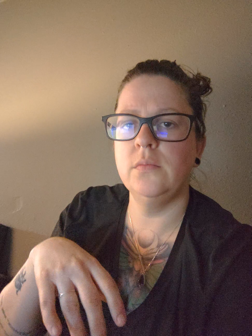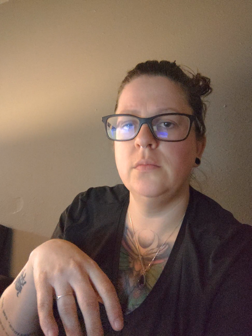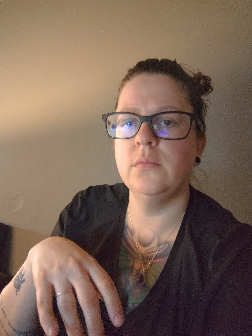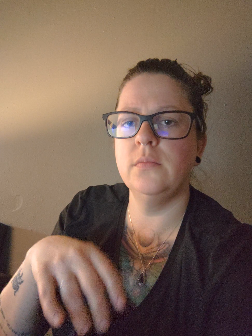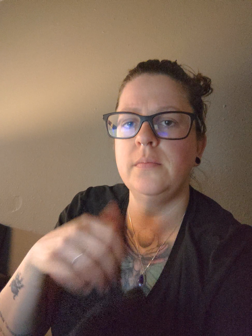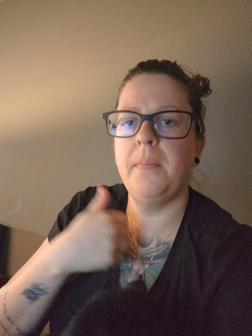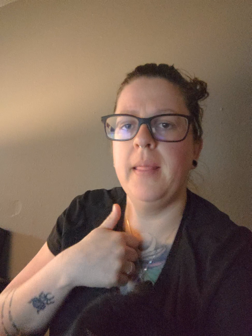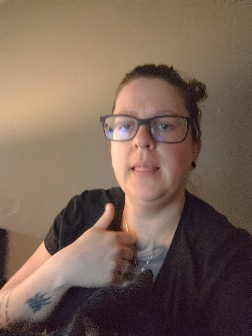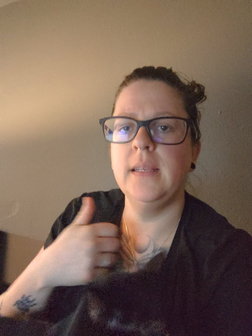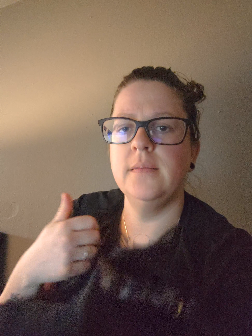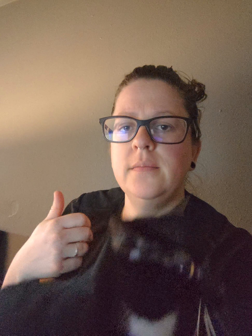bath